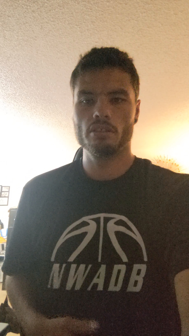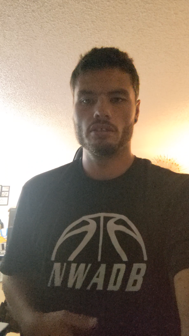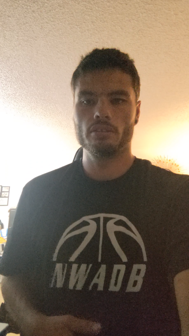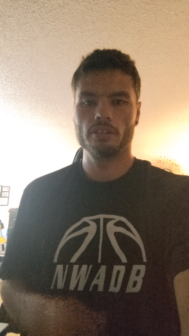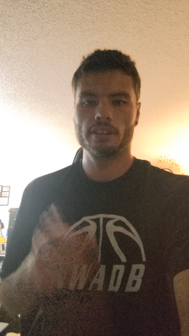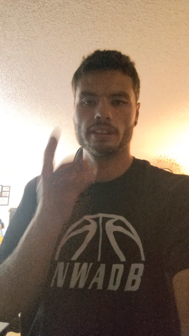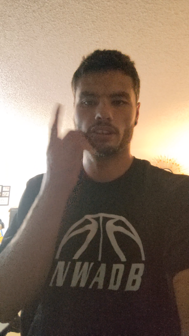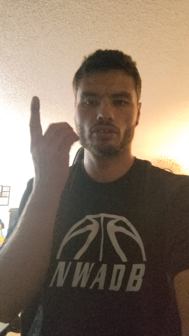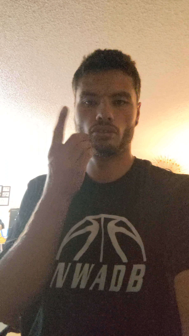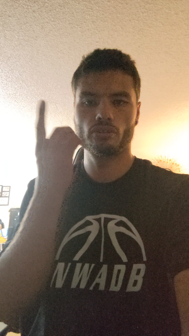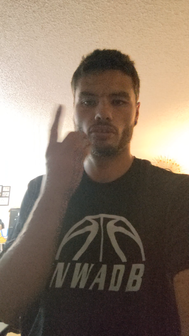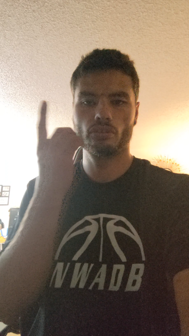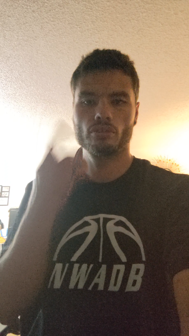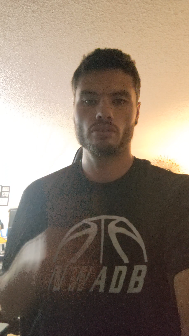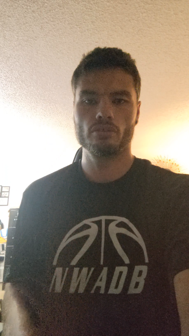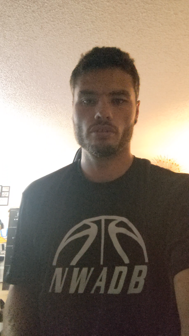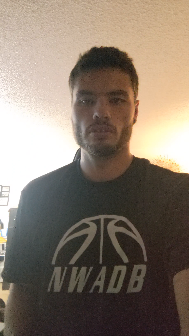dinner